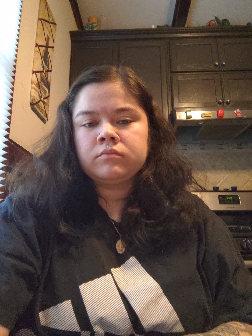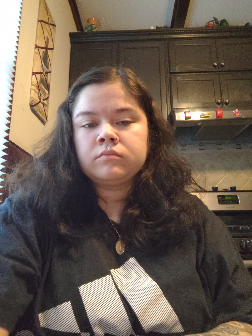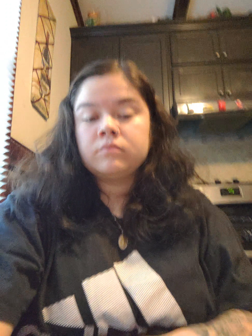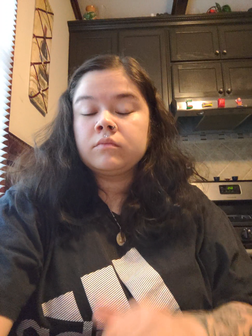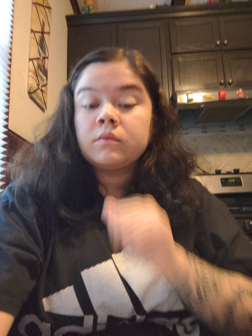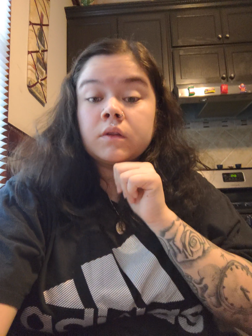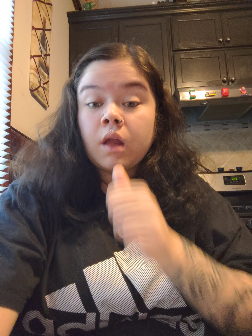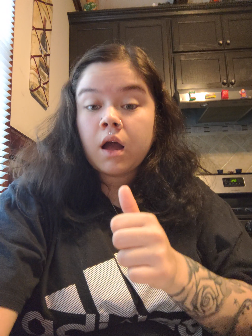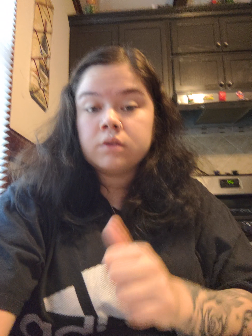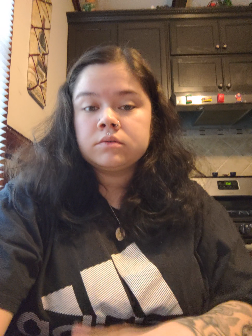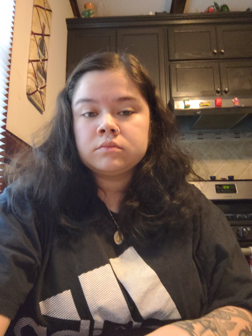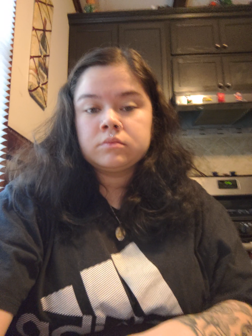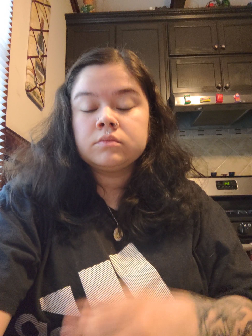not